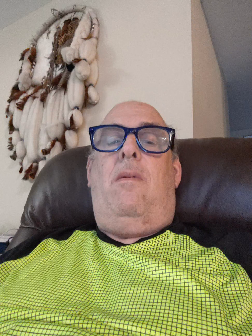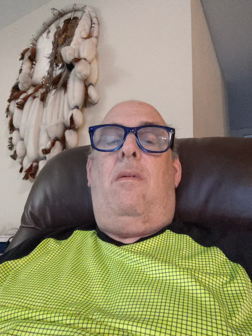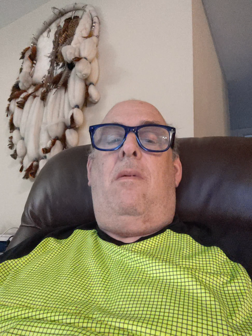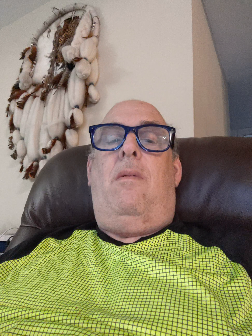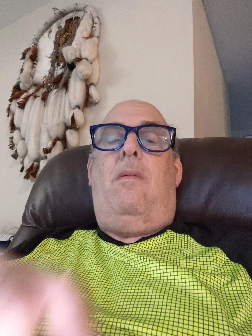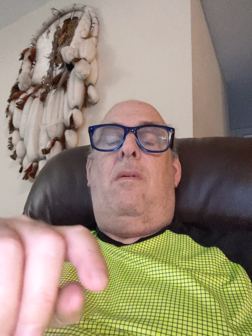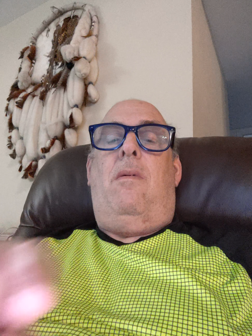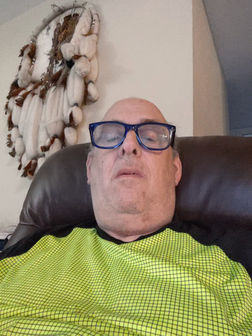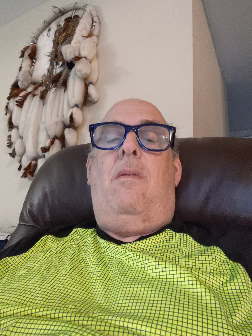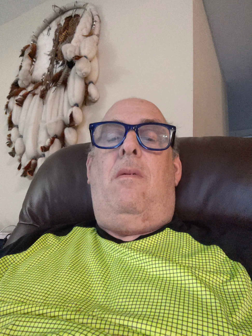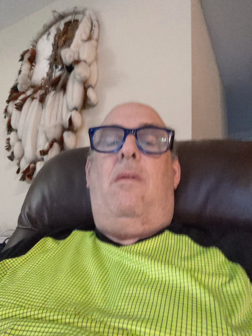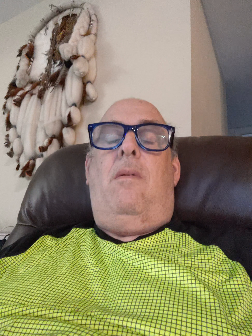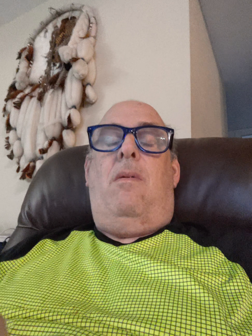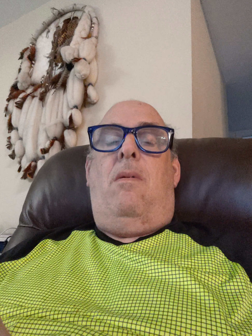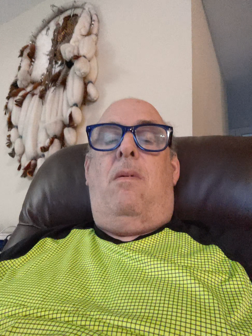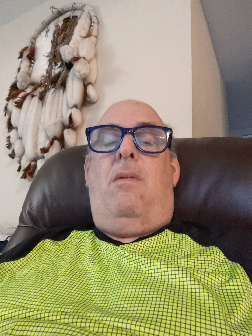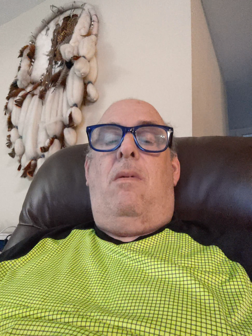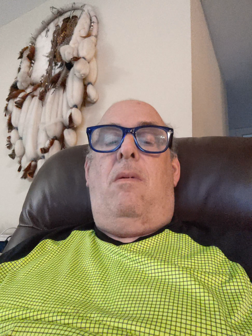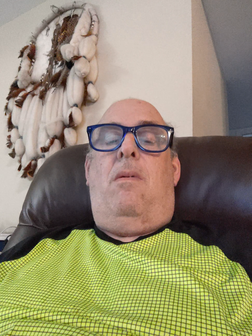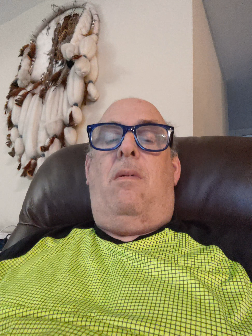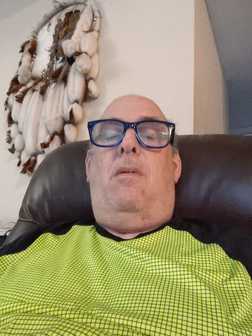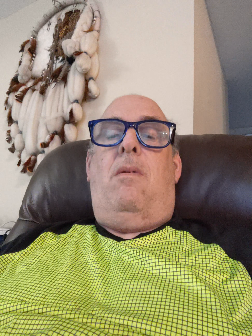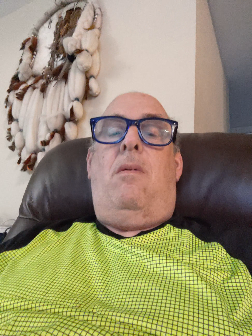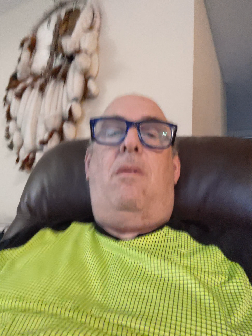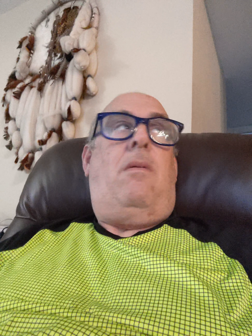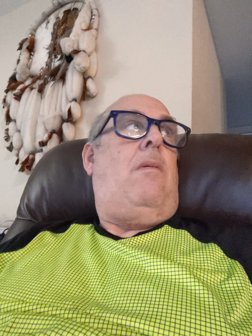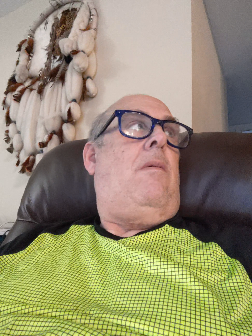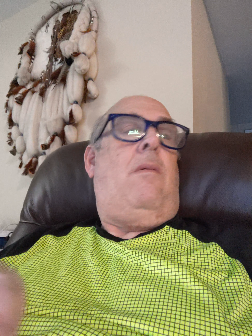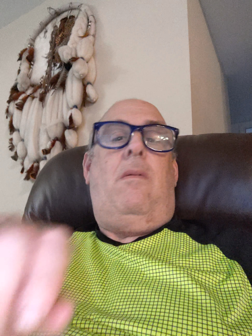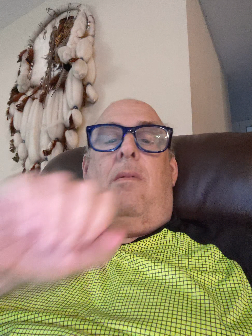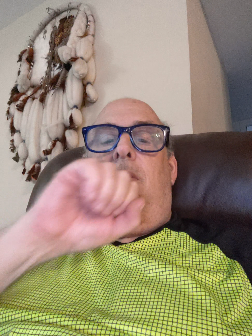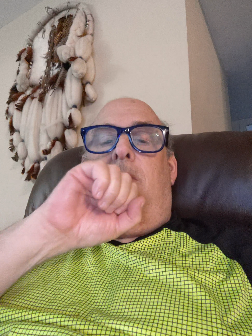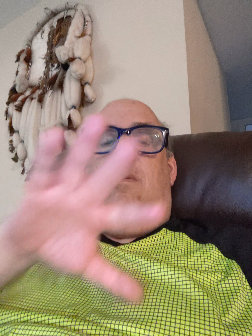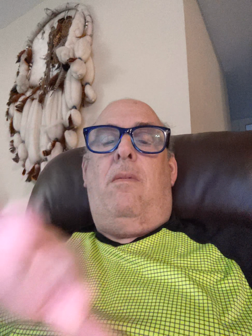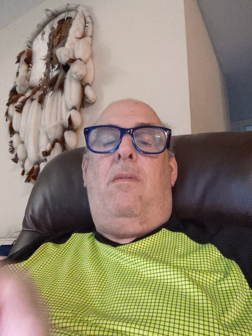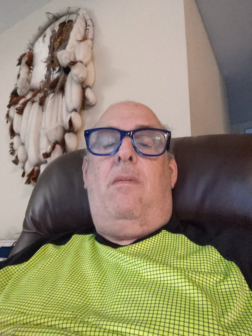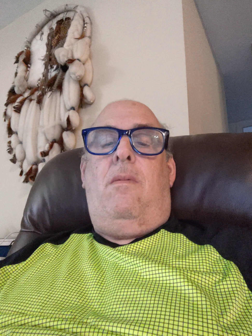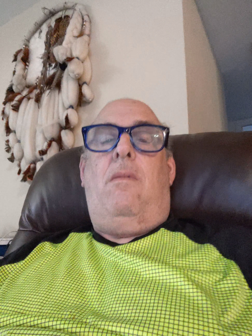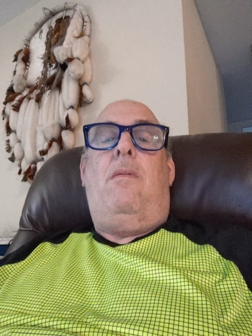blow